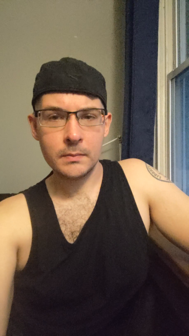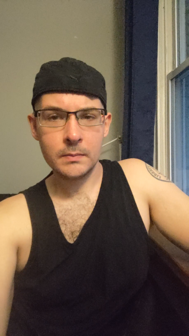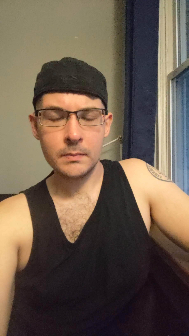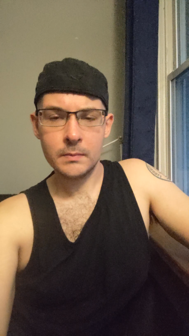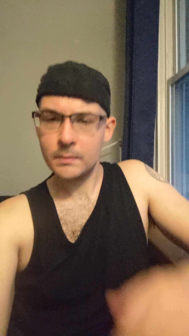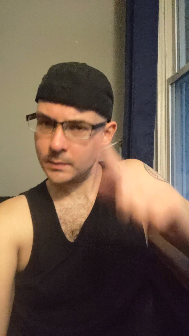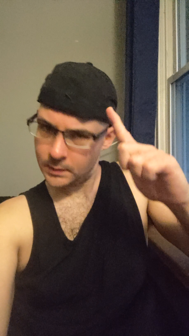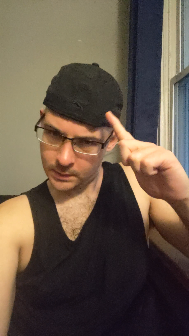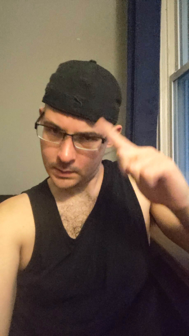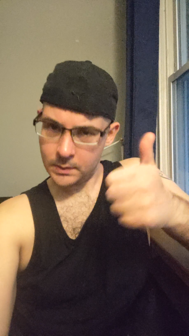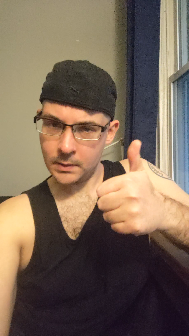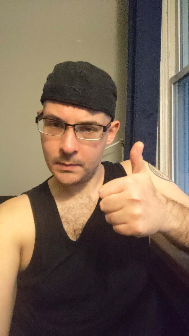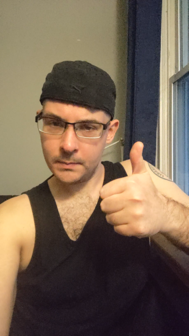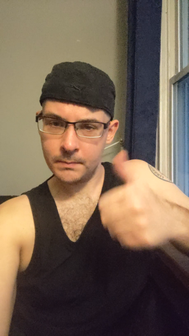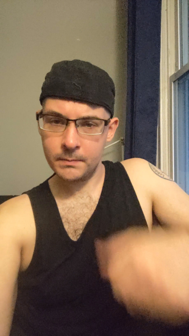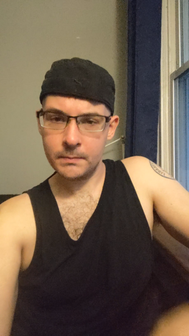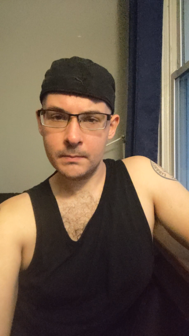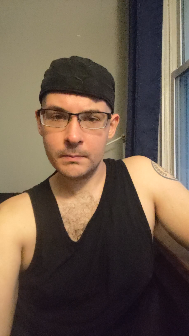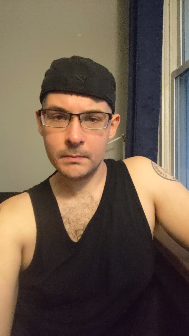dime